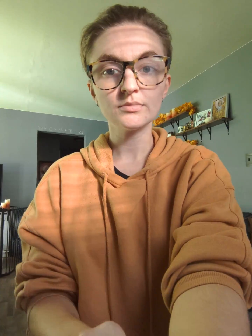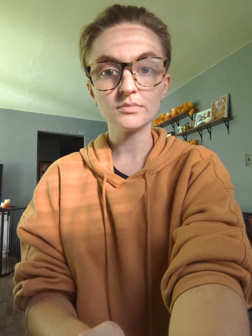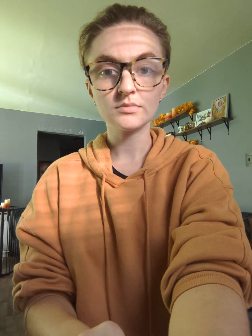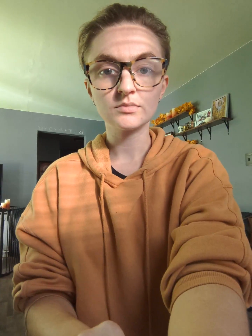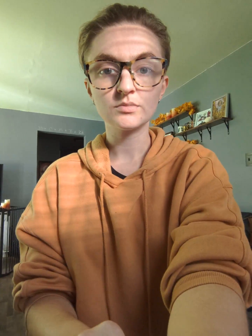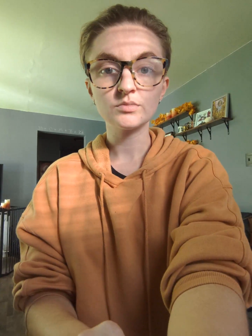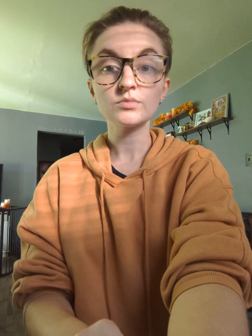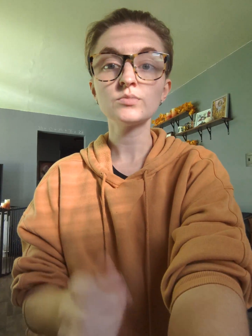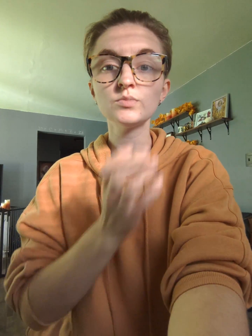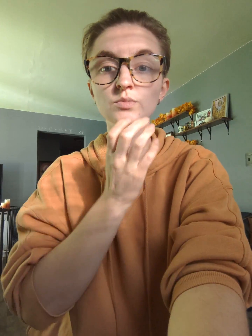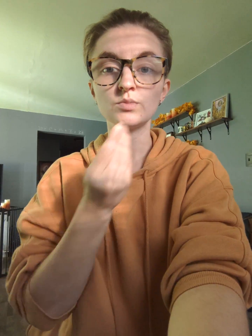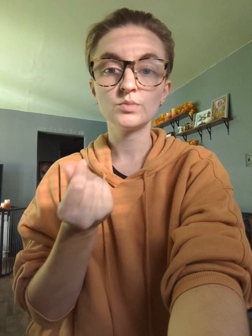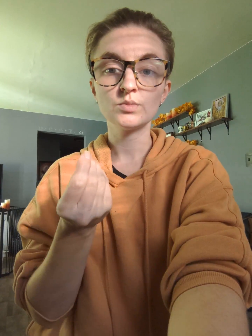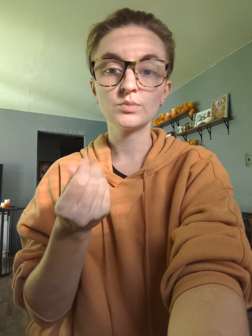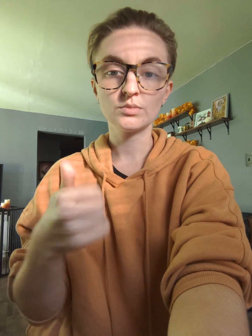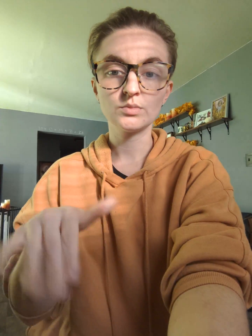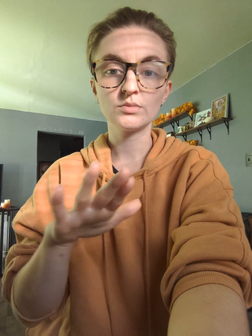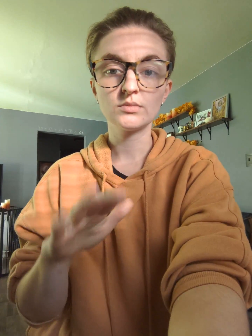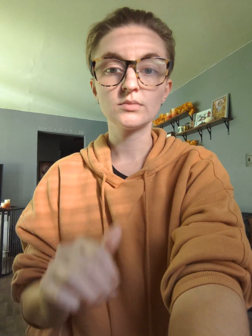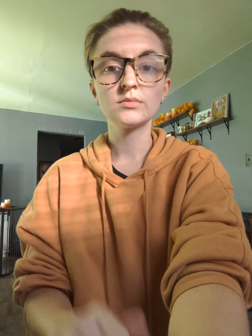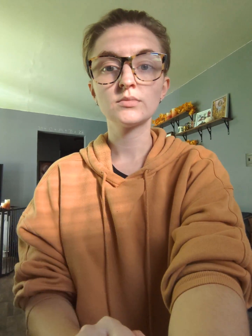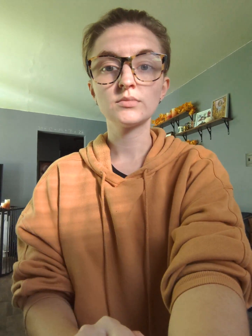garden